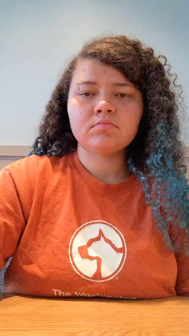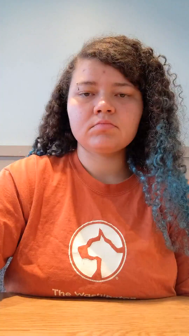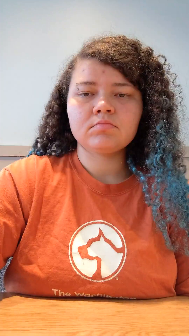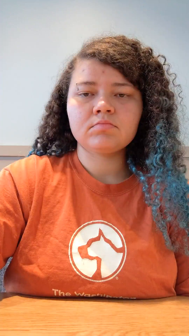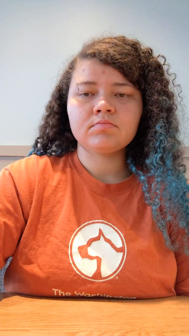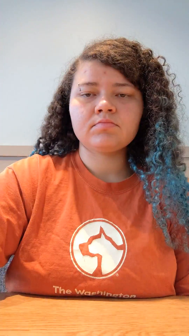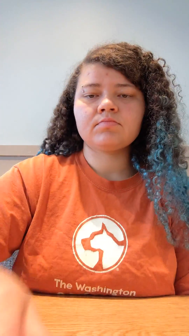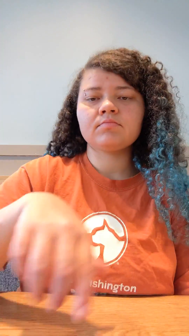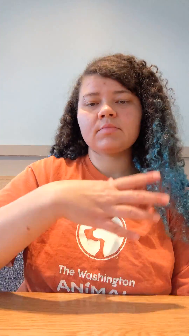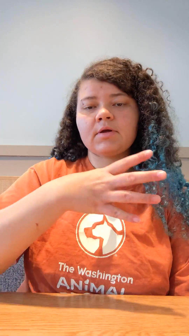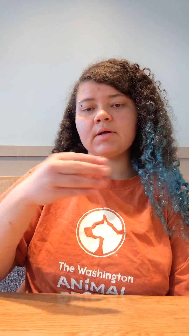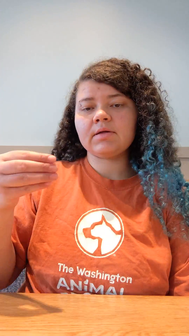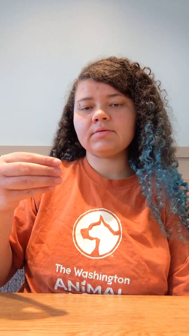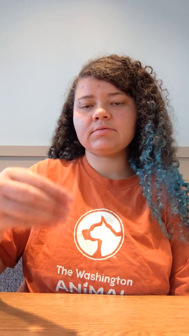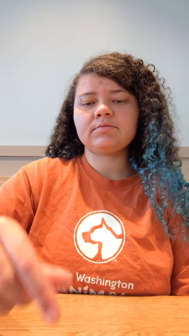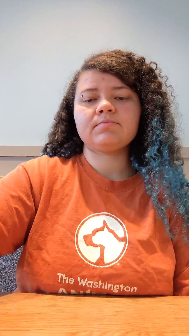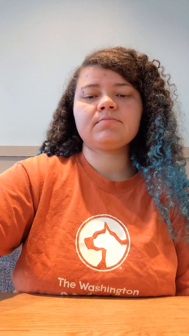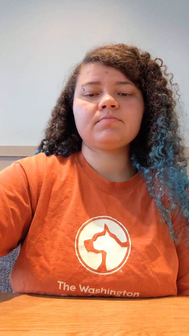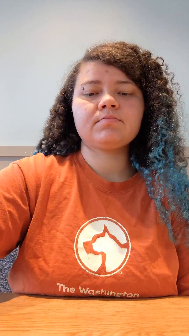and